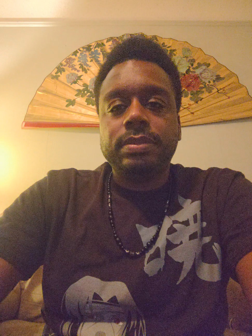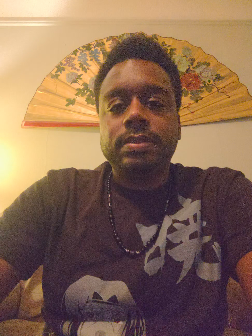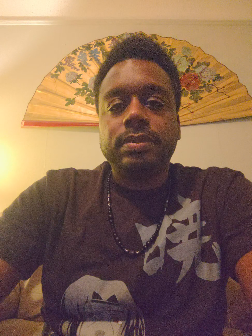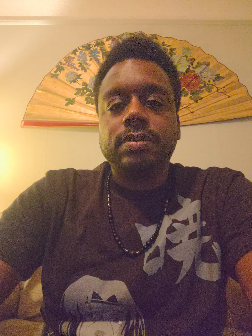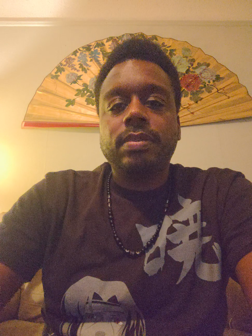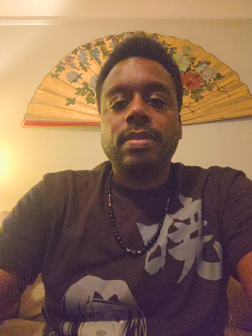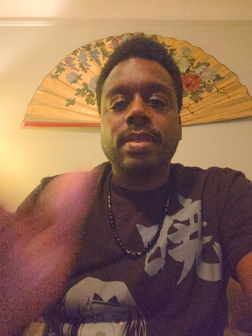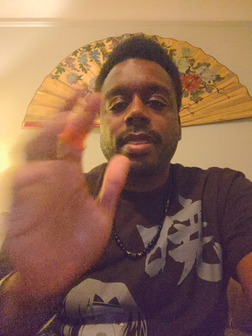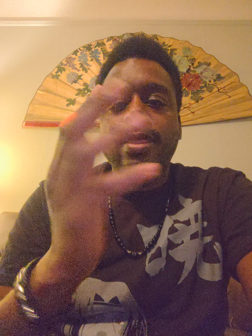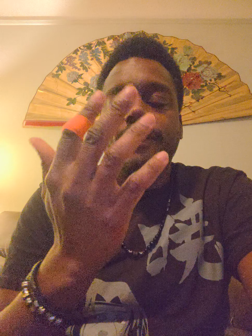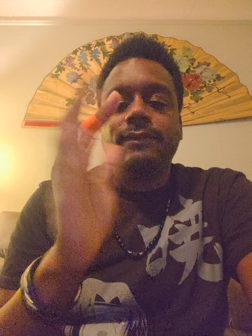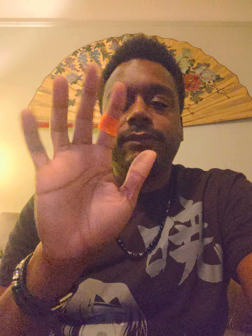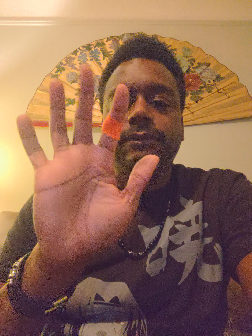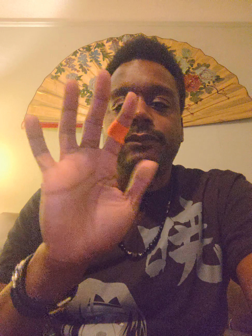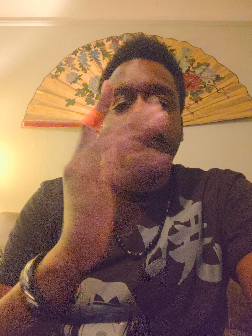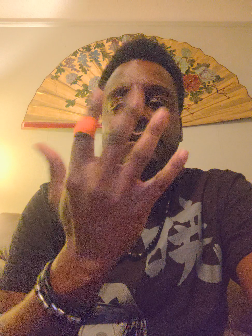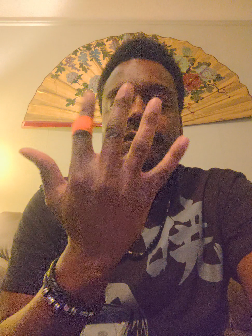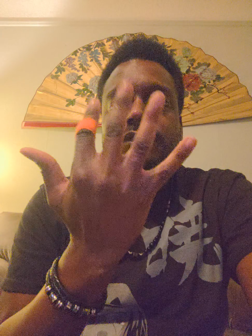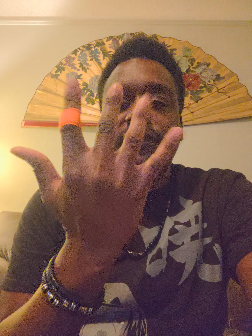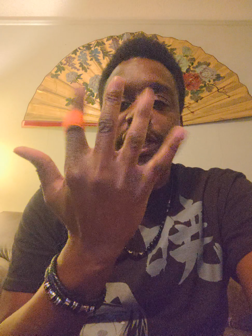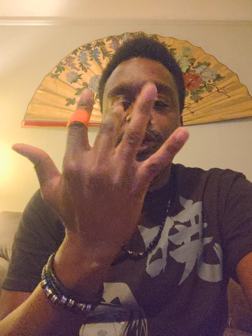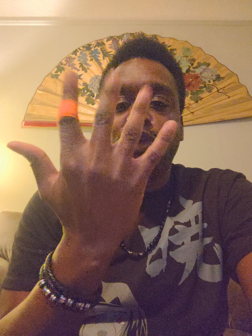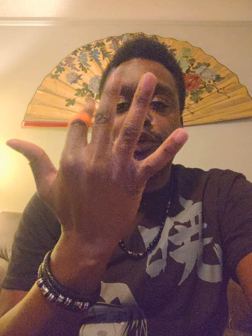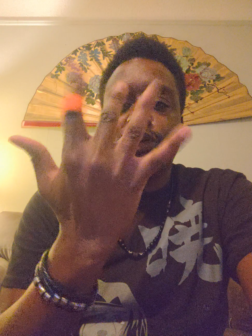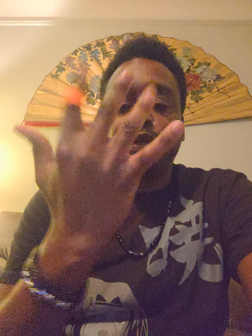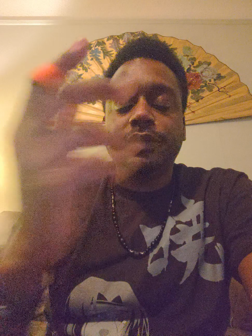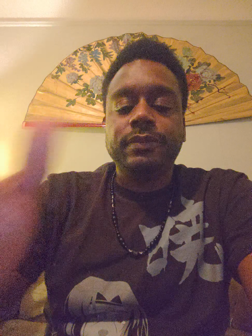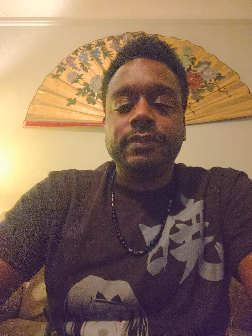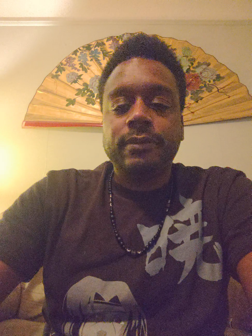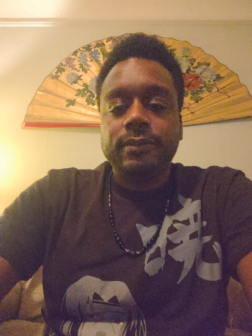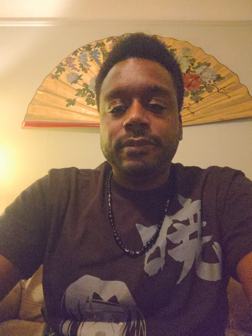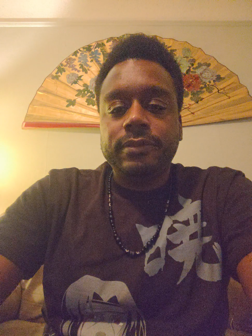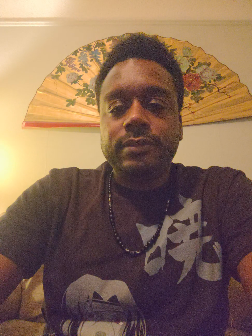finger